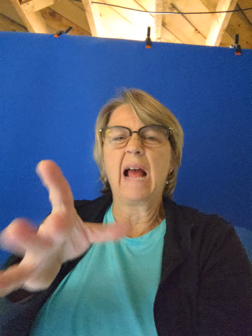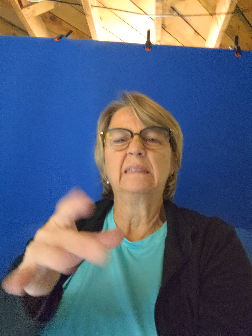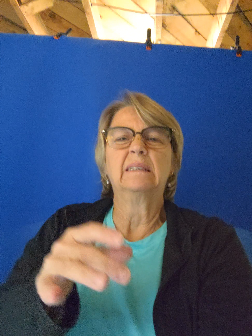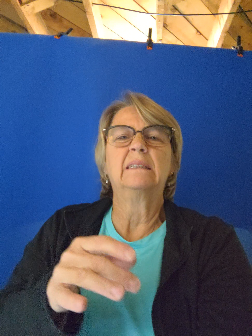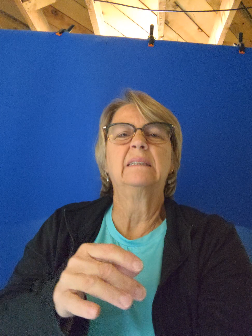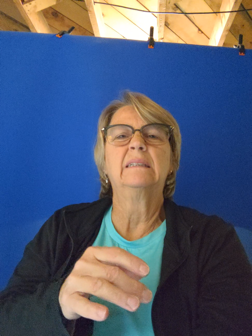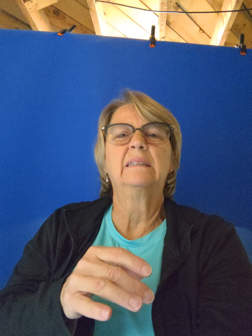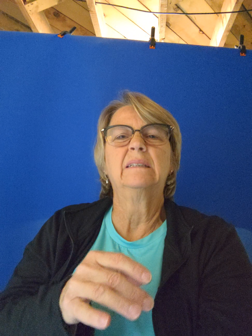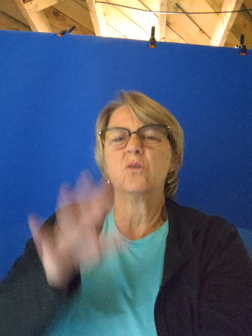hate